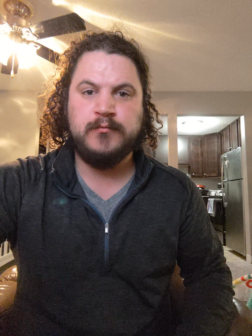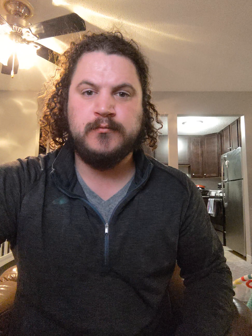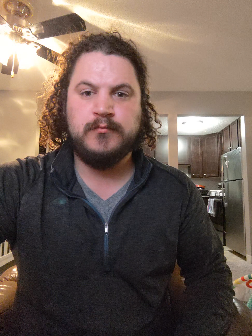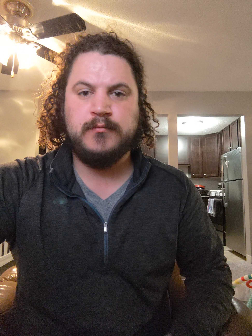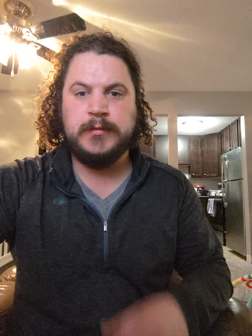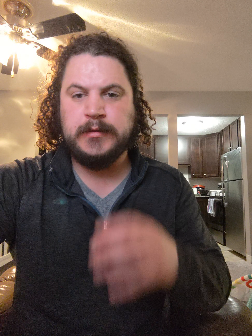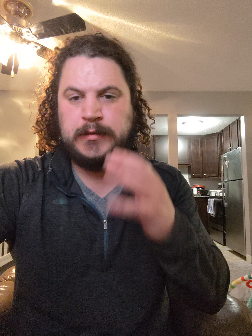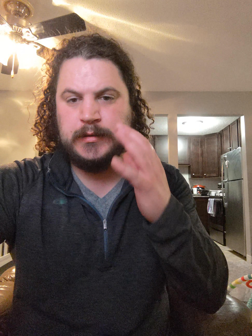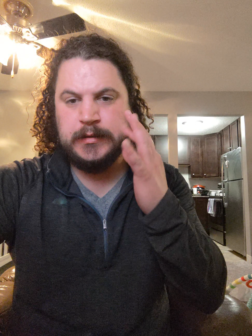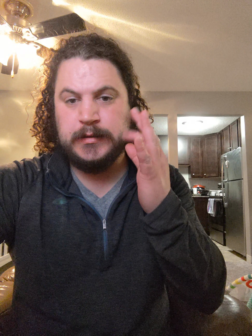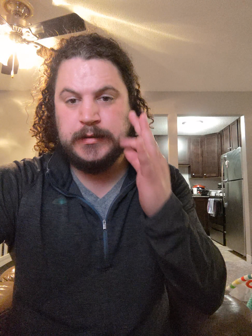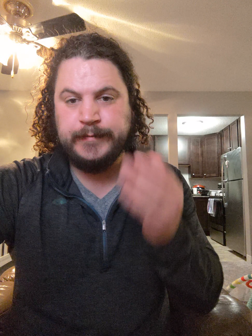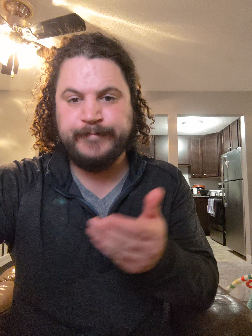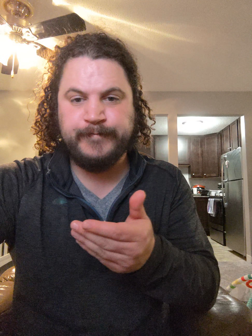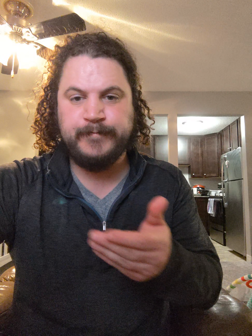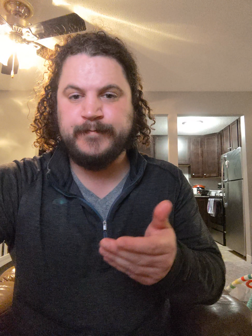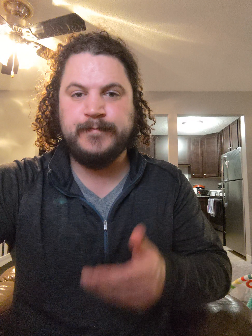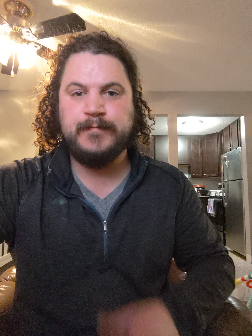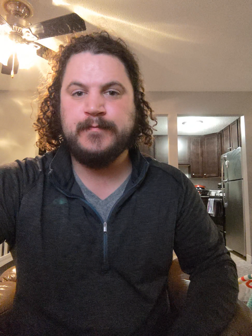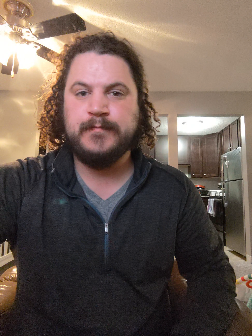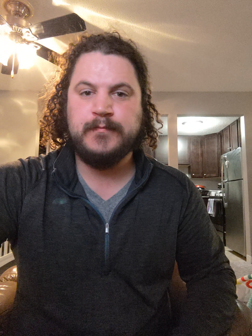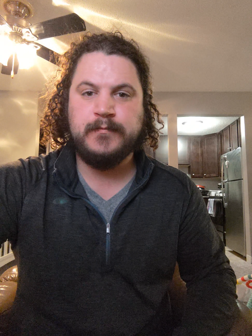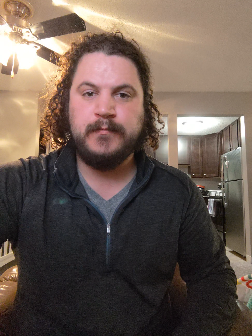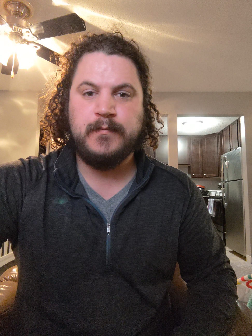kitty